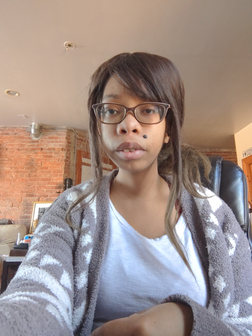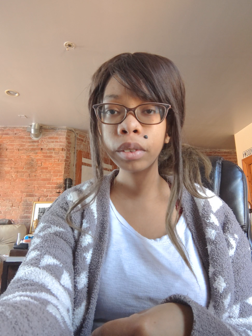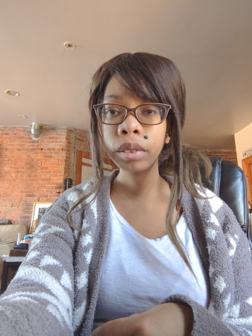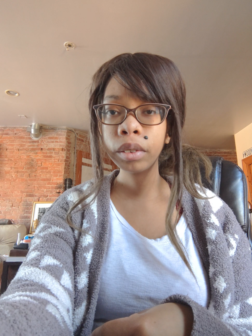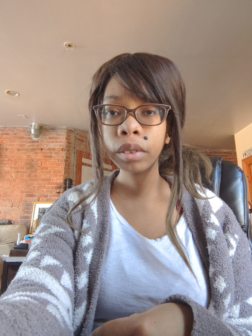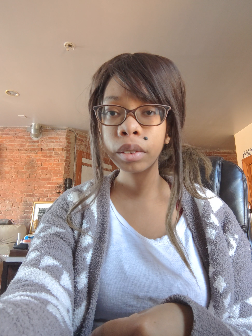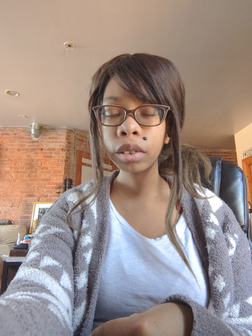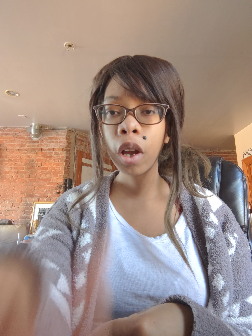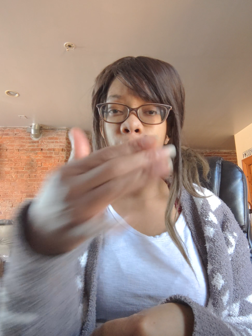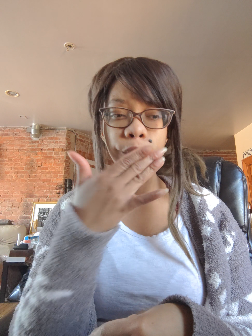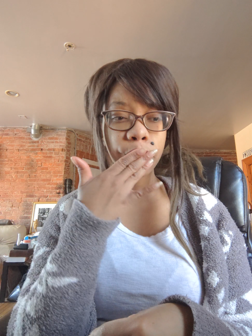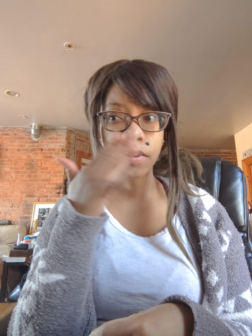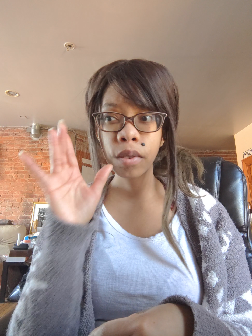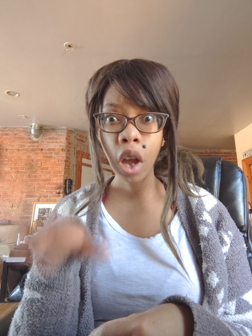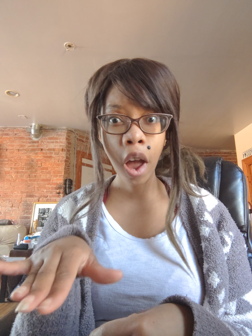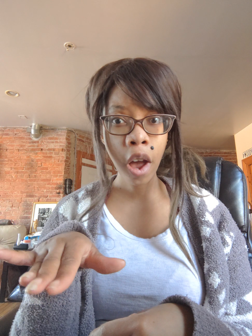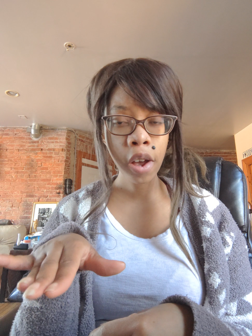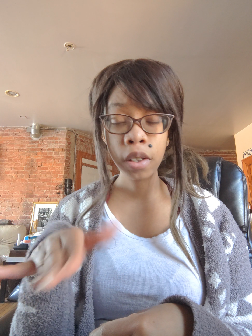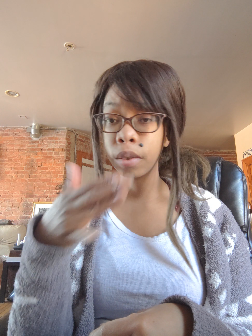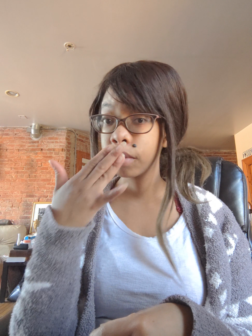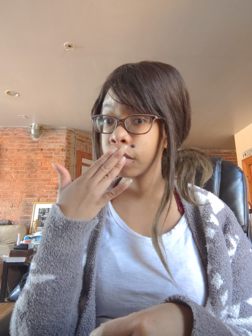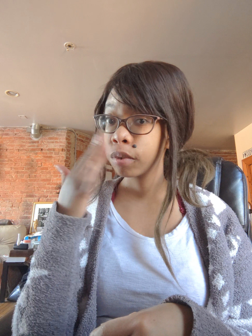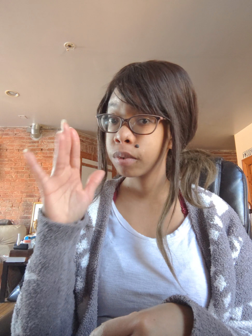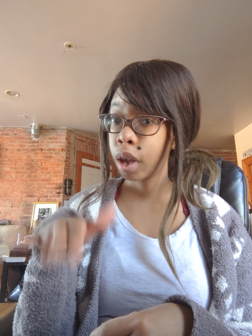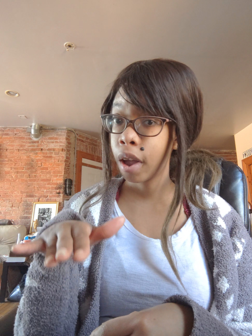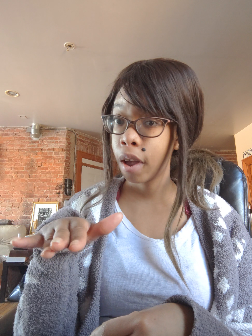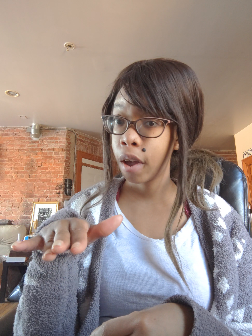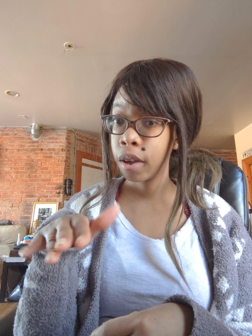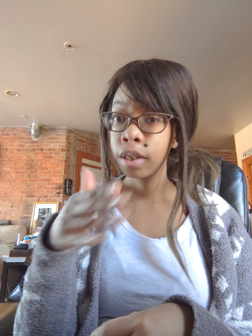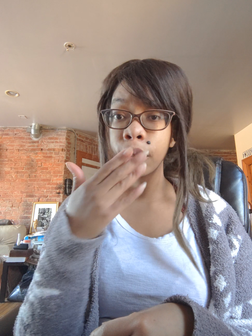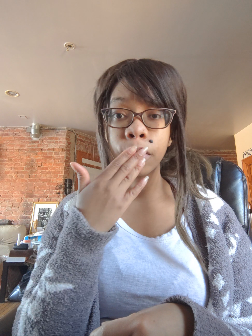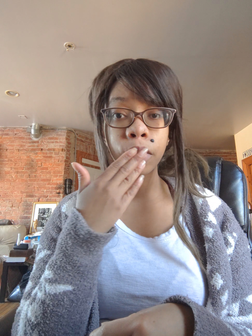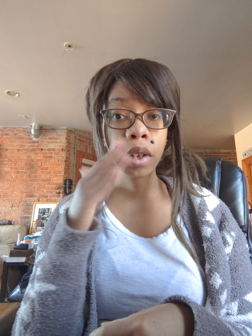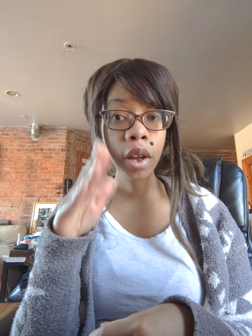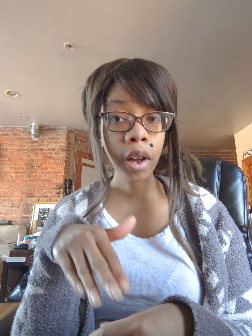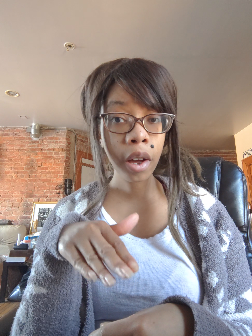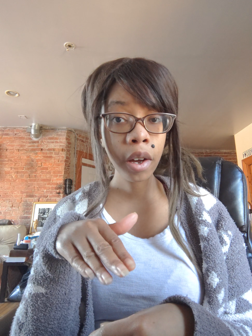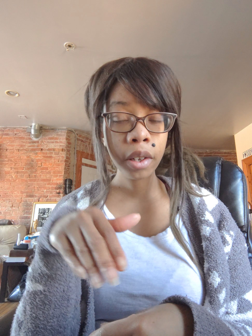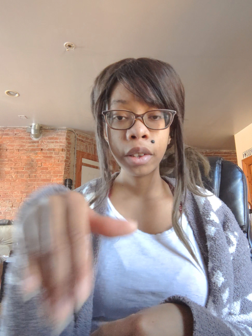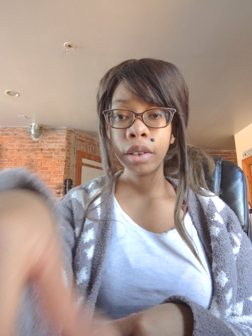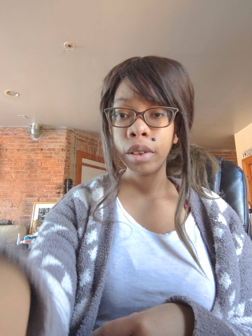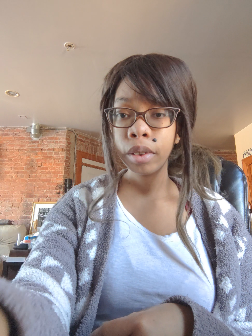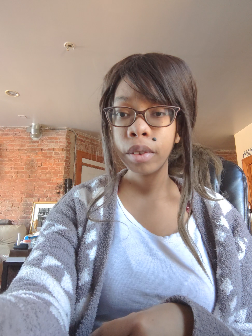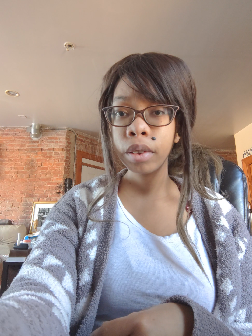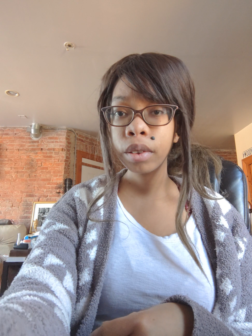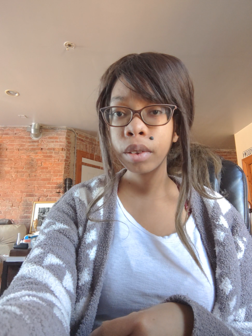bad